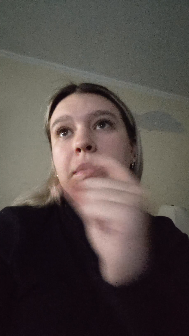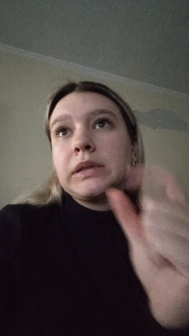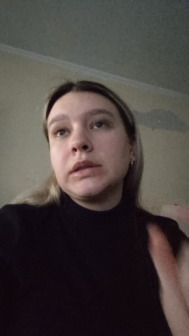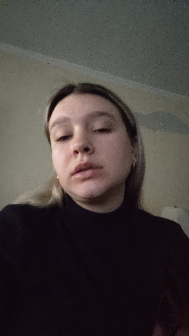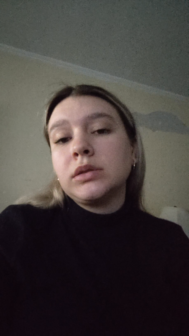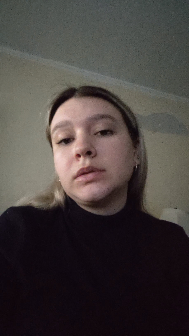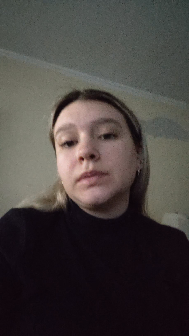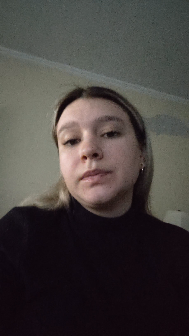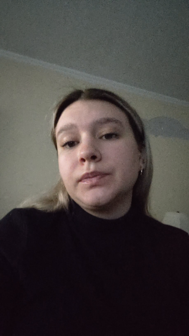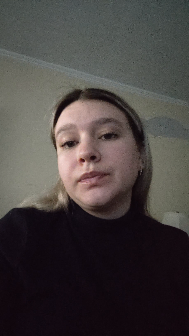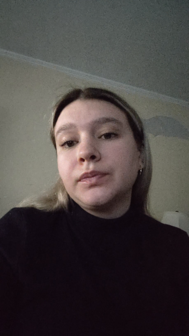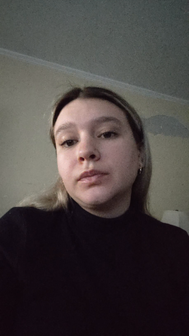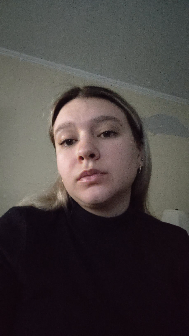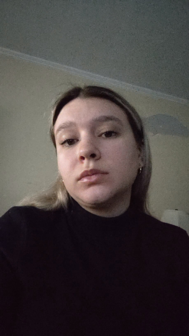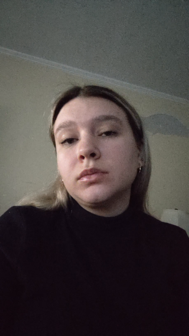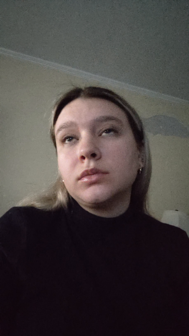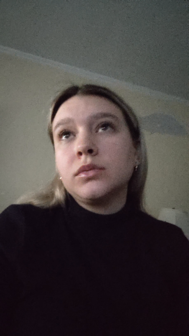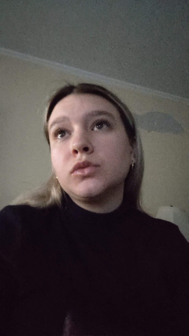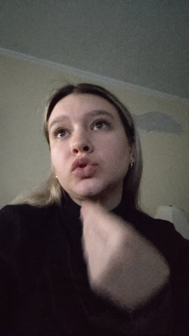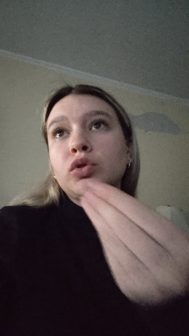shopping